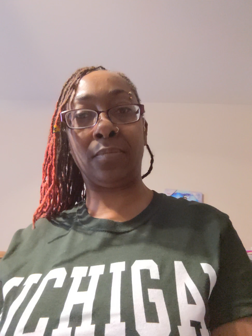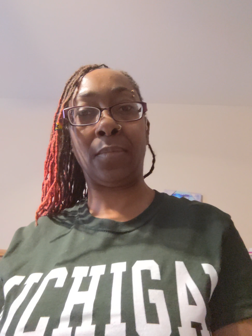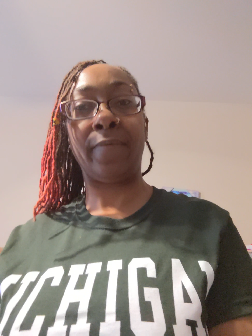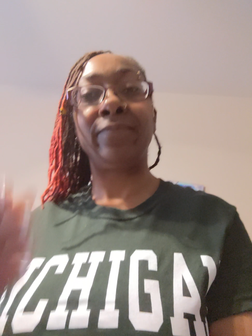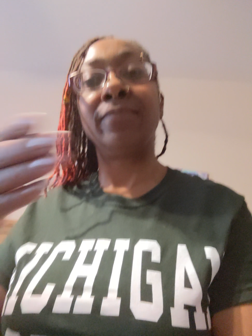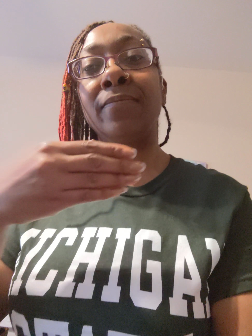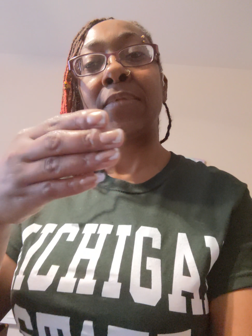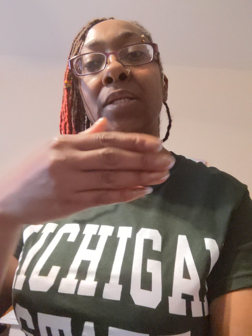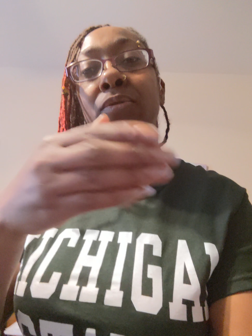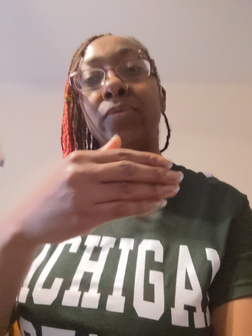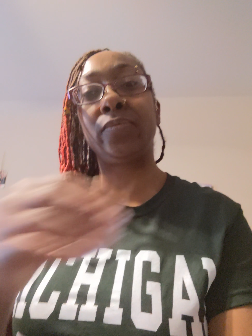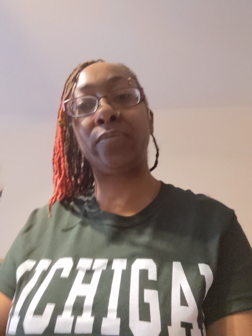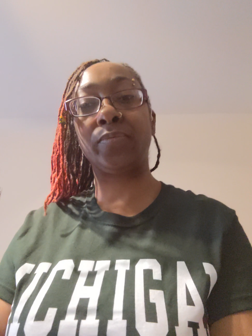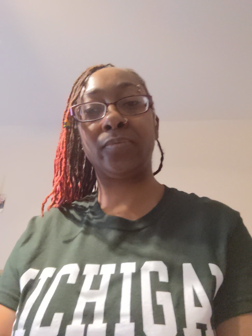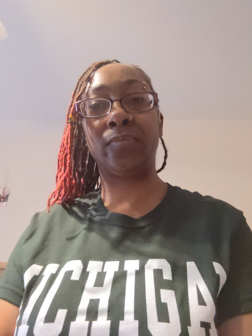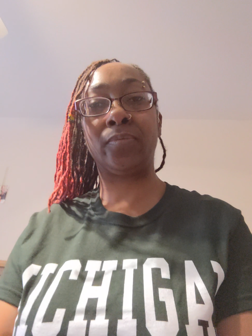fish